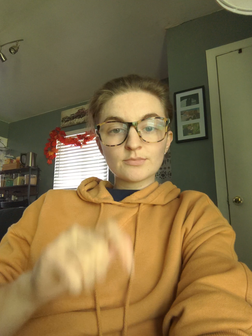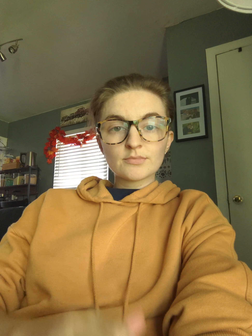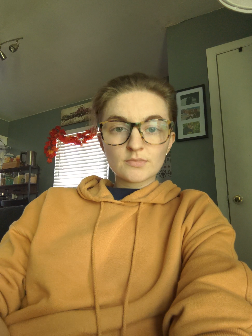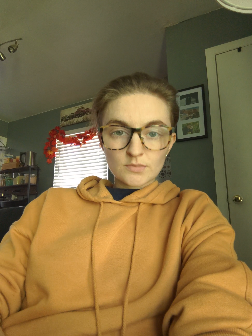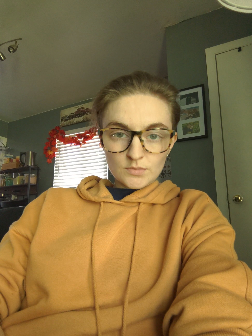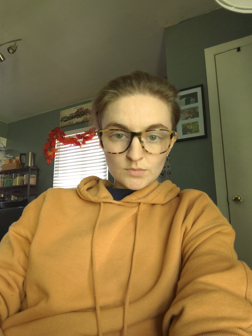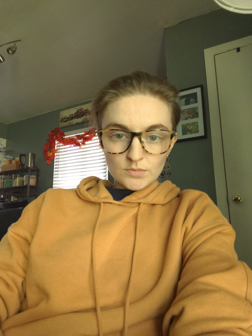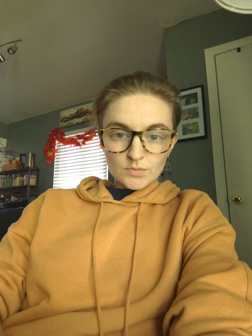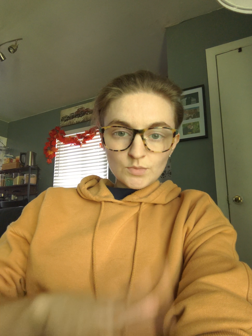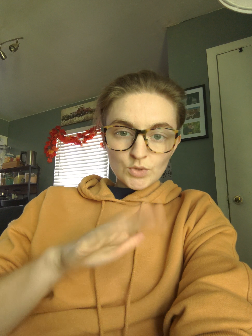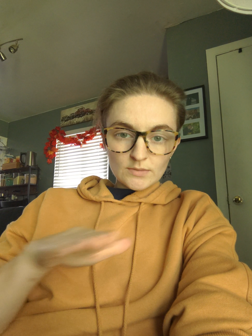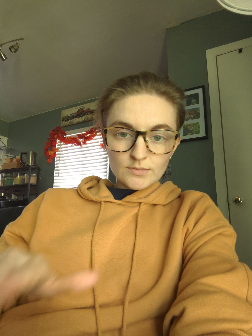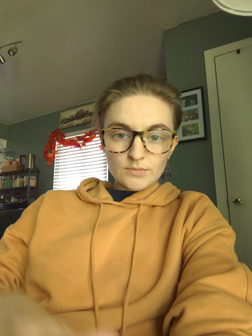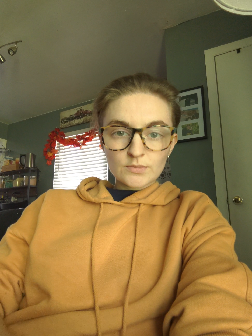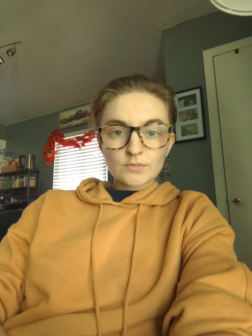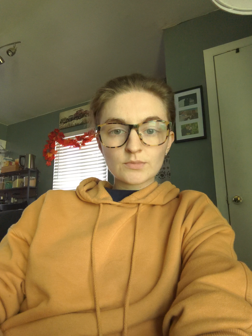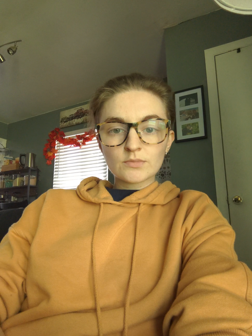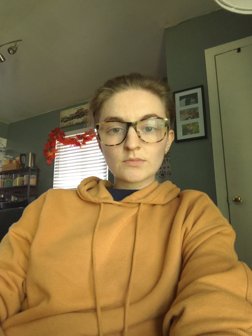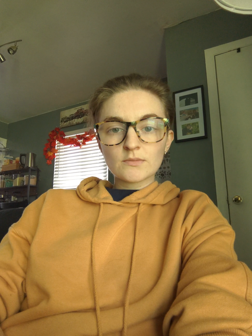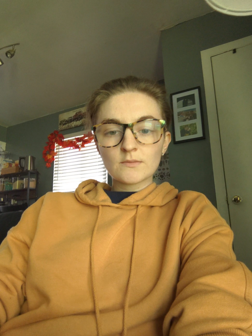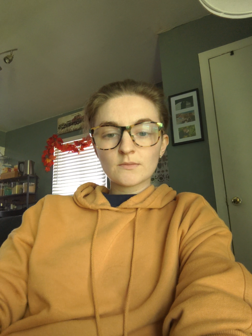children